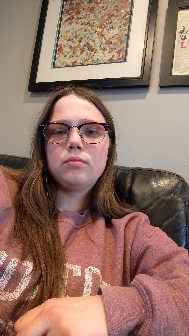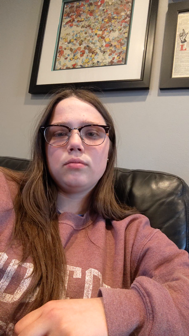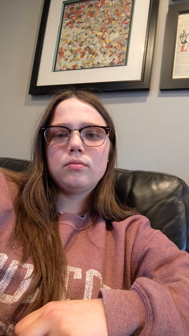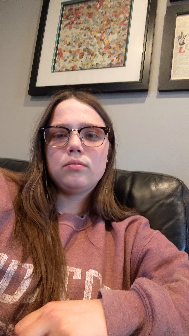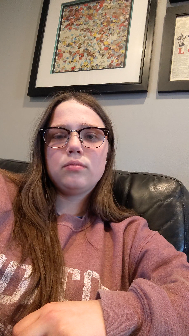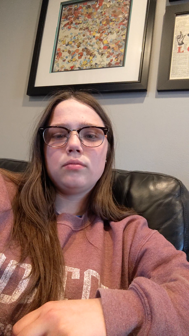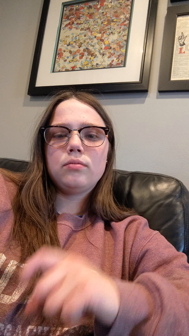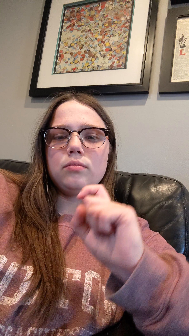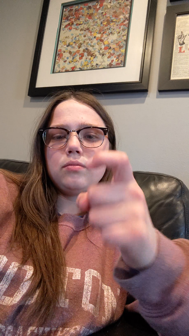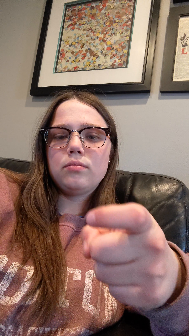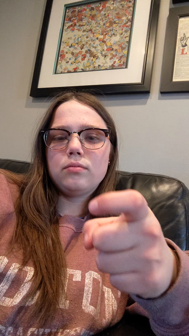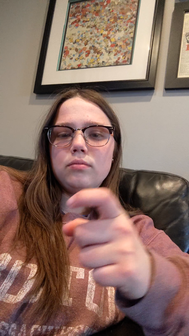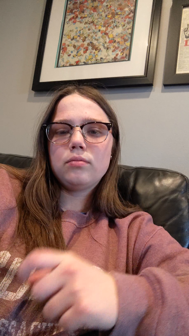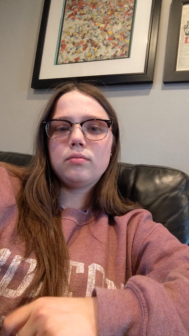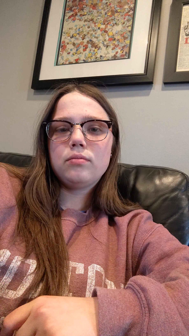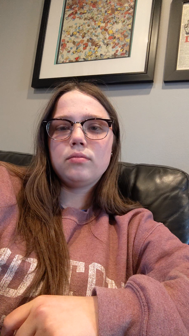present